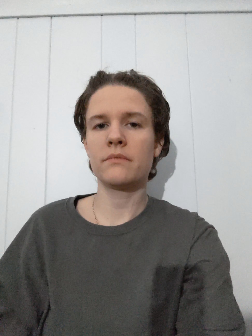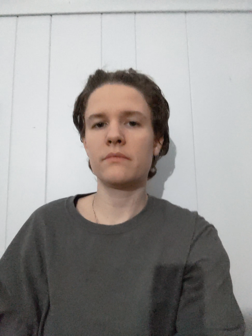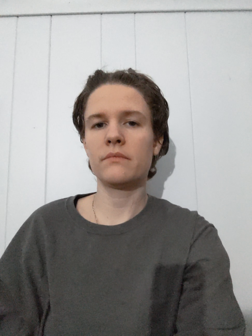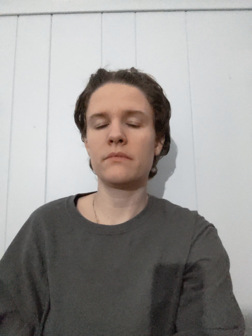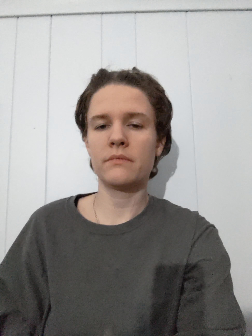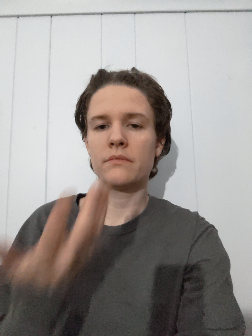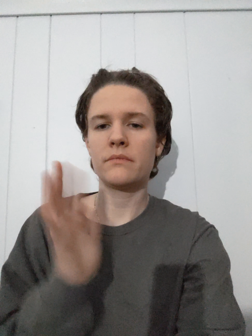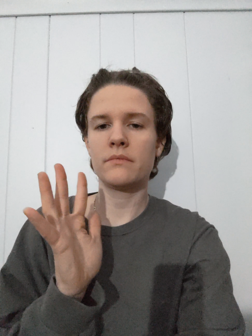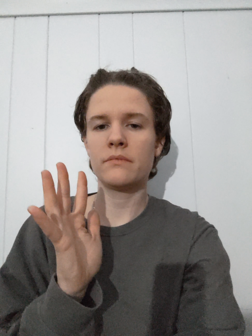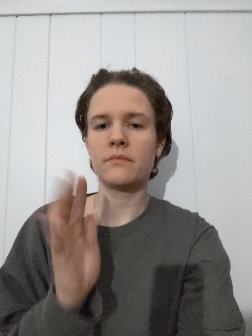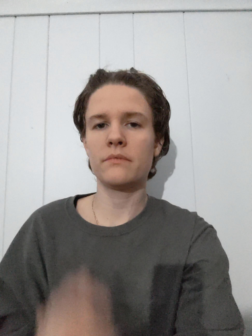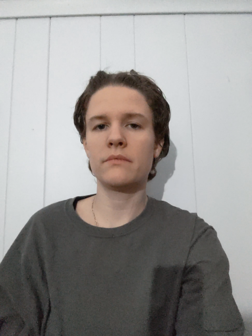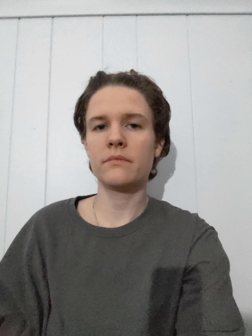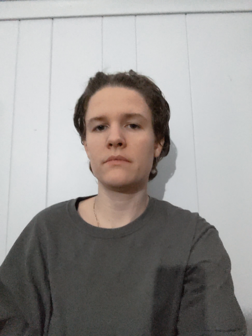finish